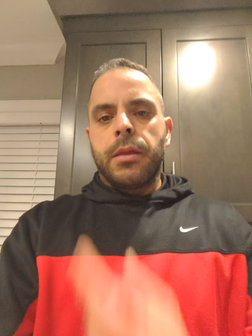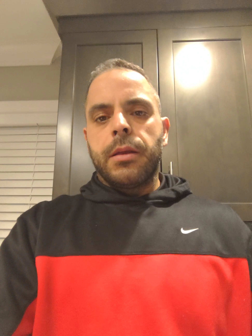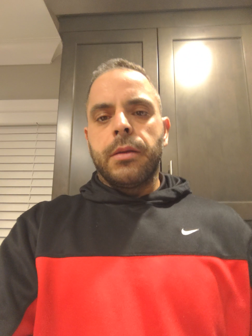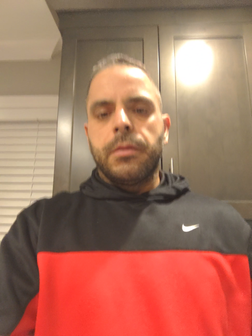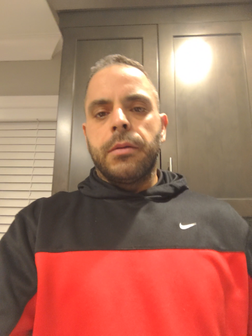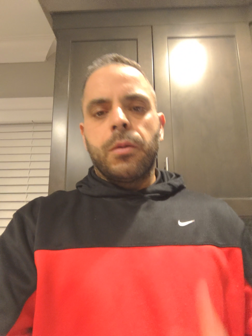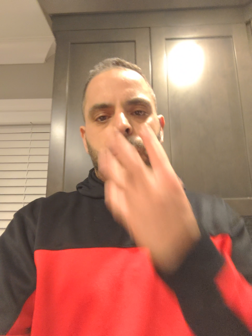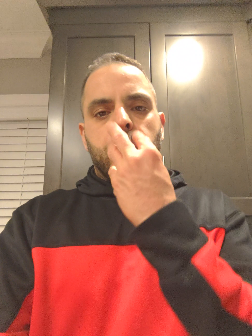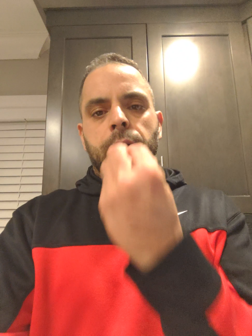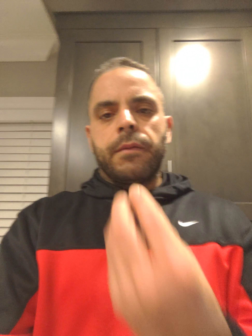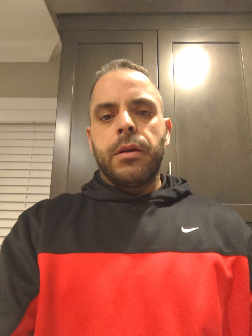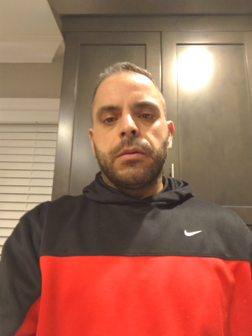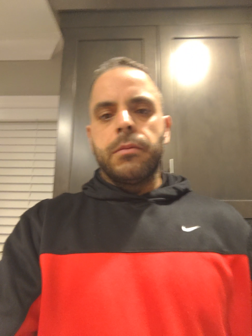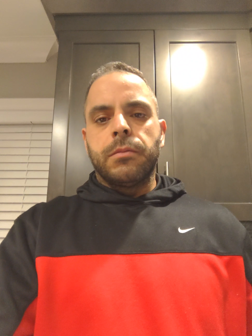wolf